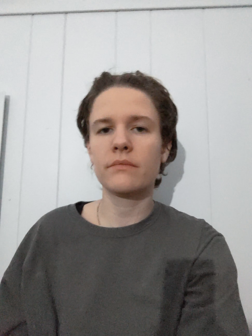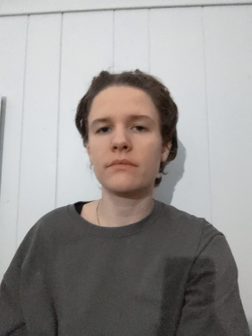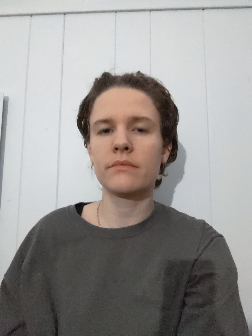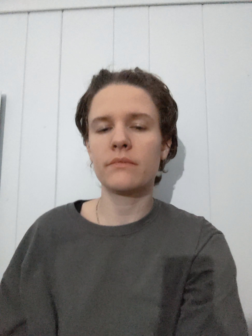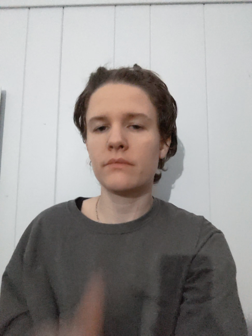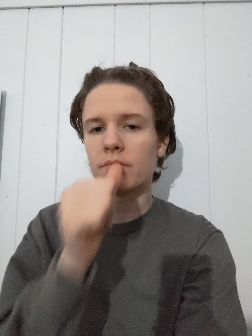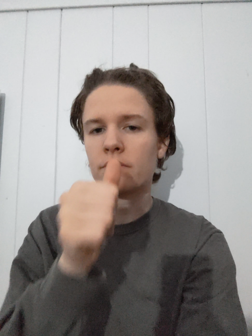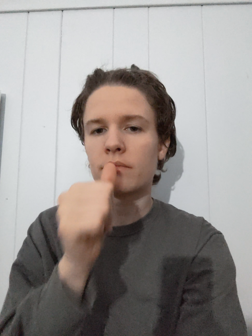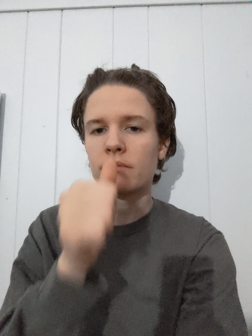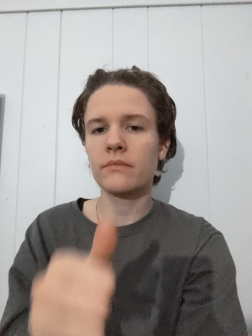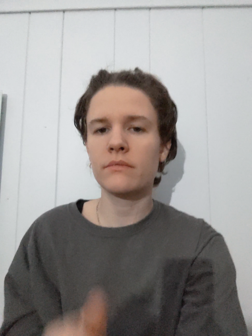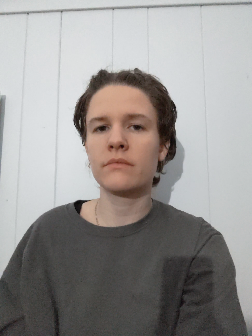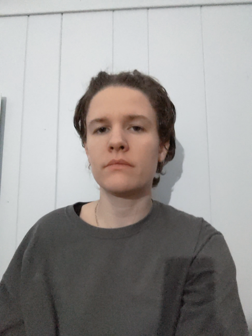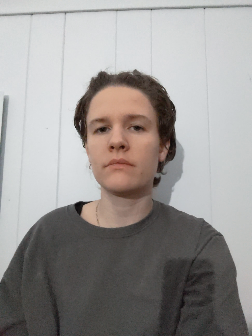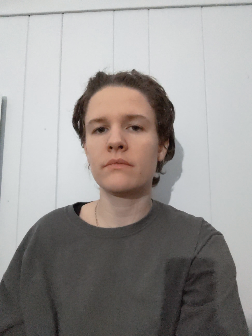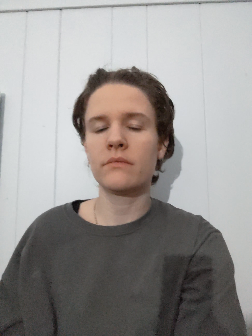nuts